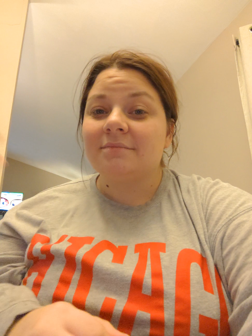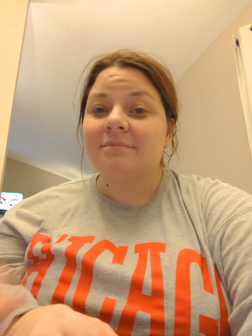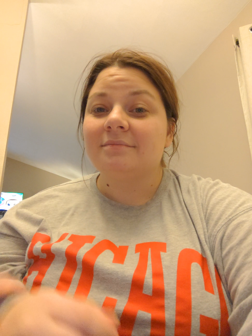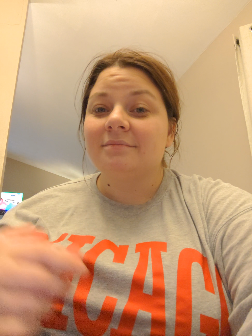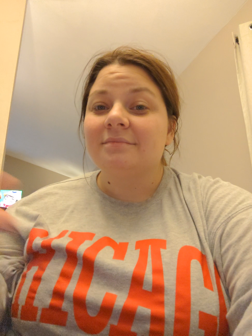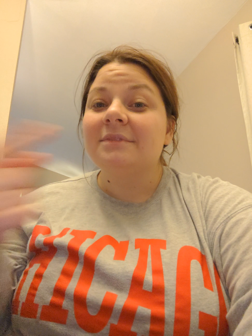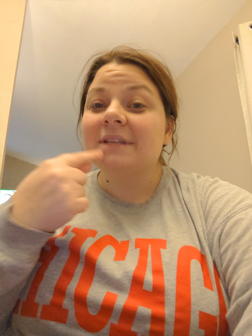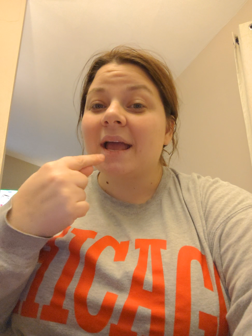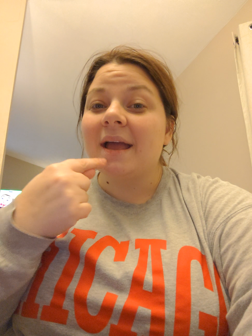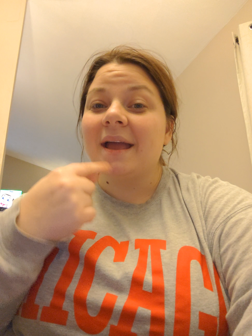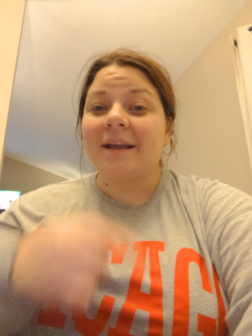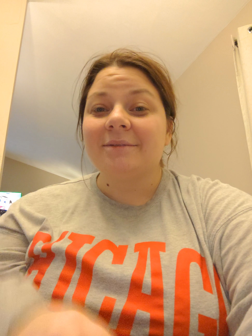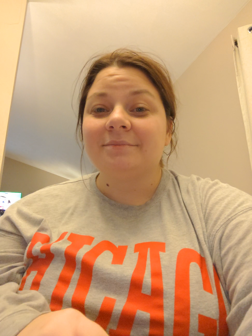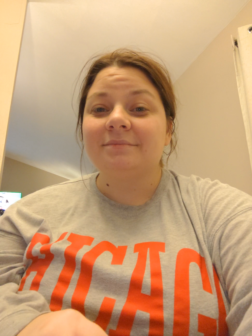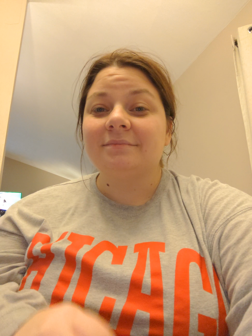say